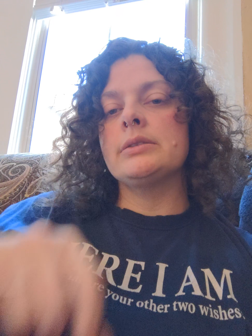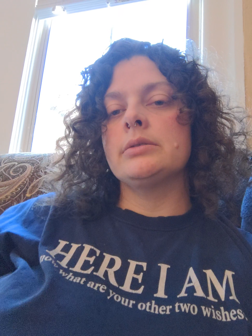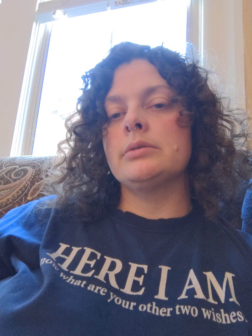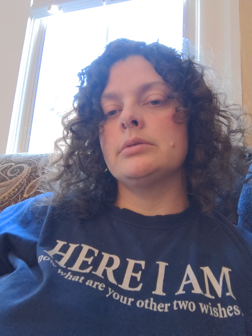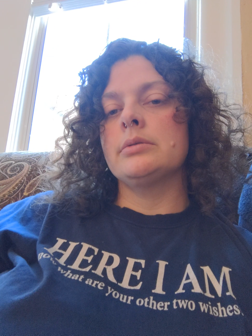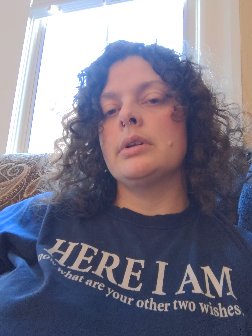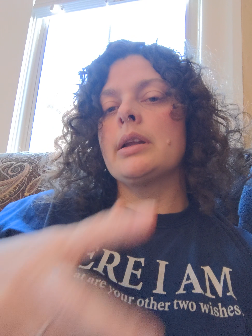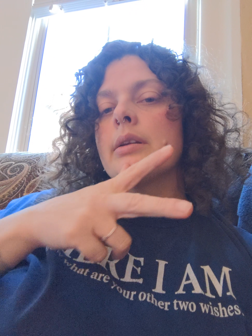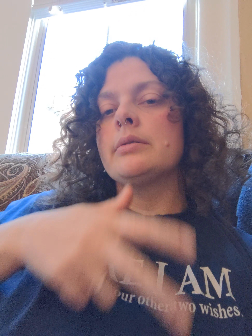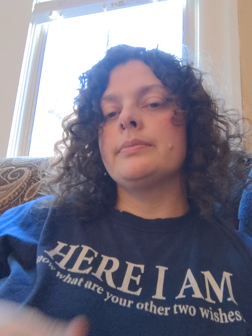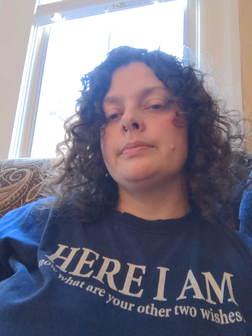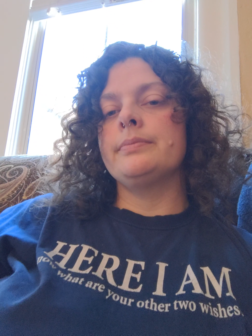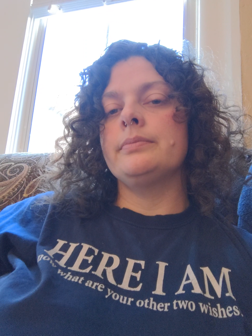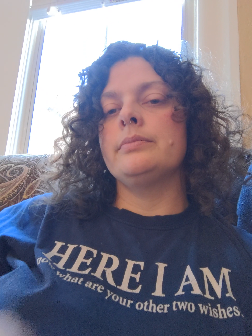hen